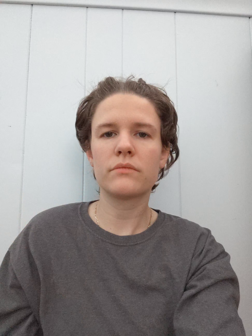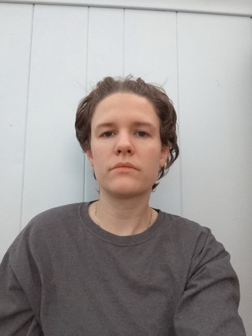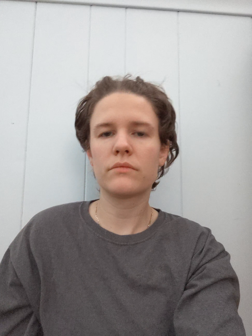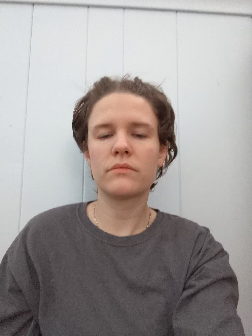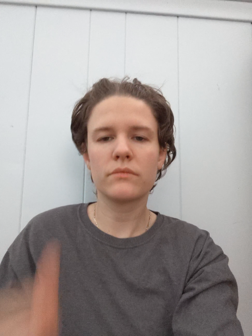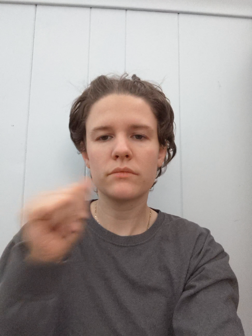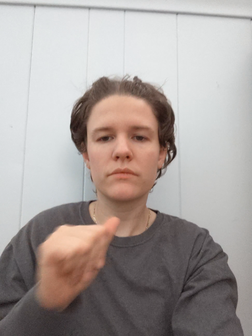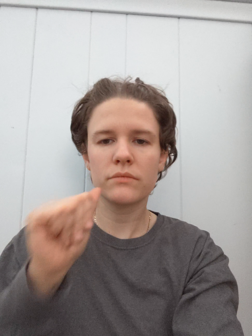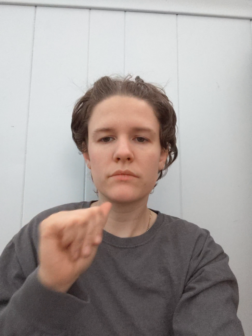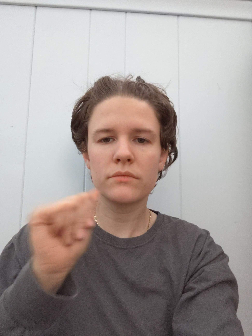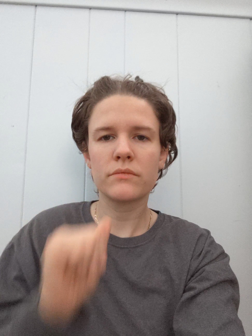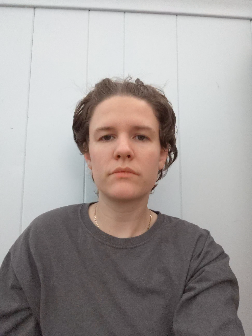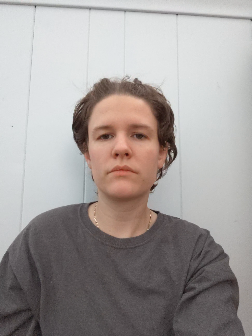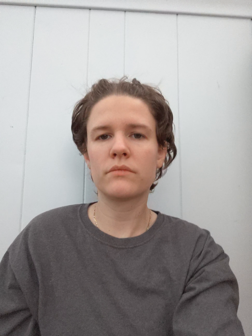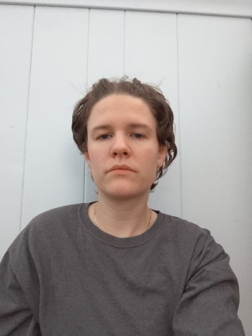aunt